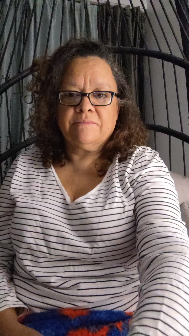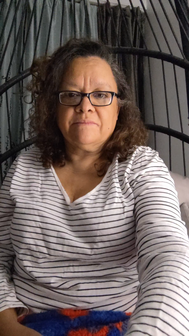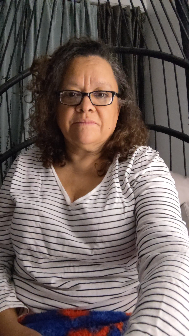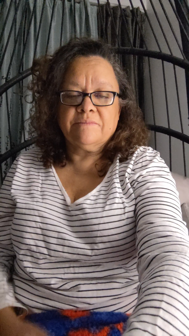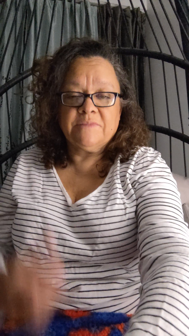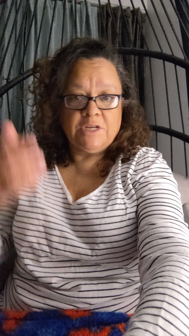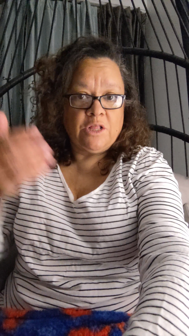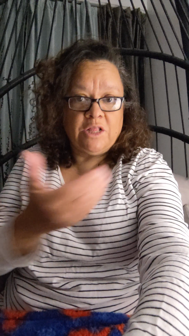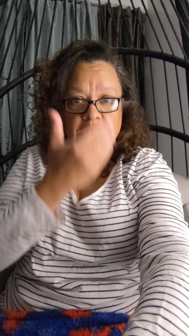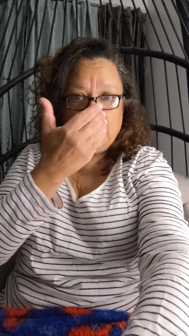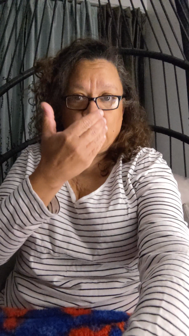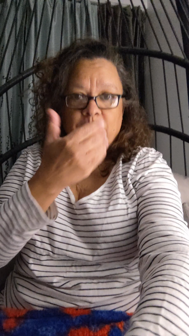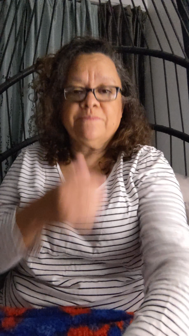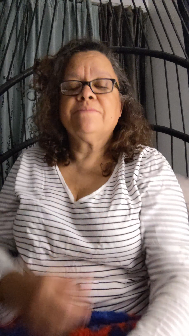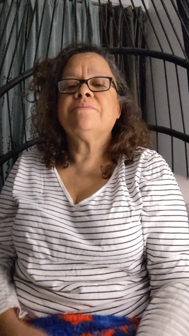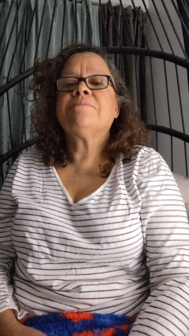new